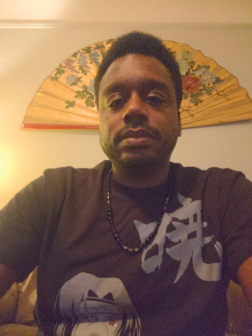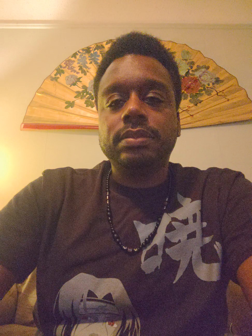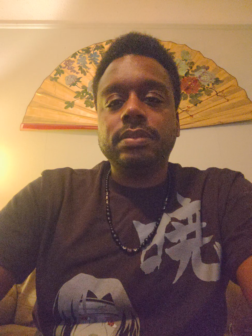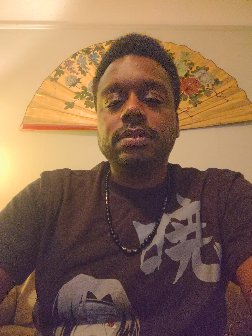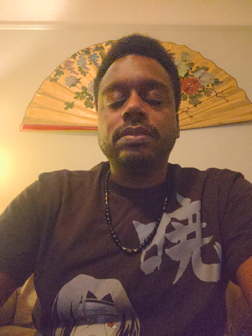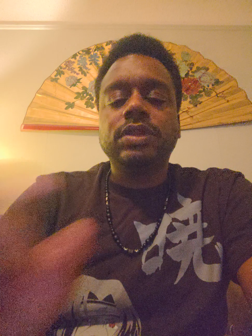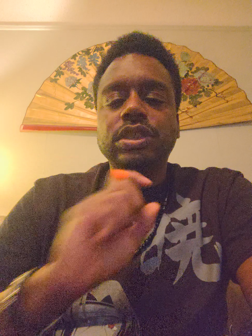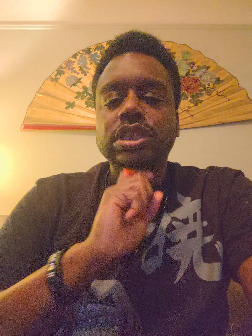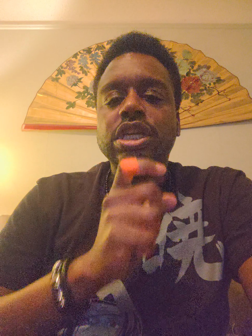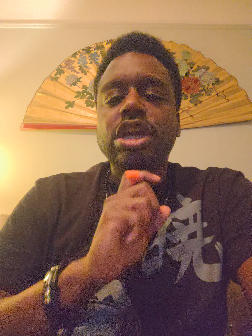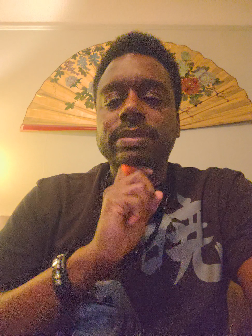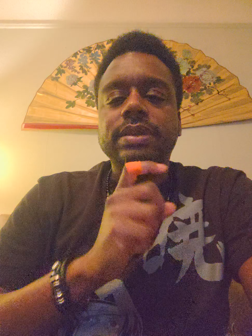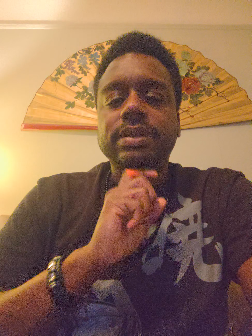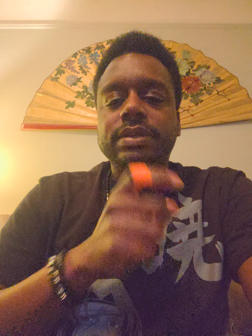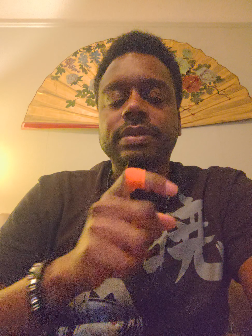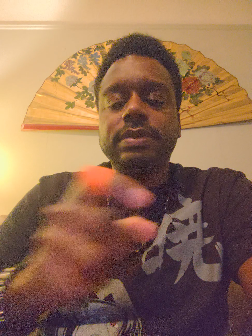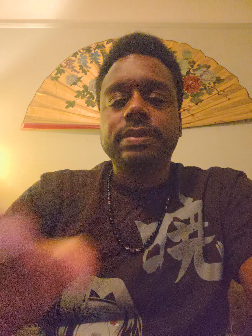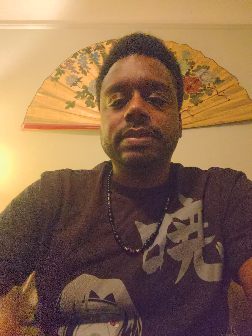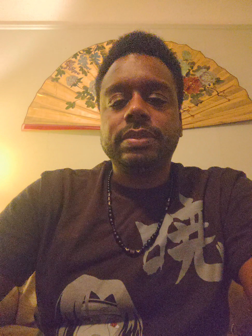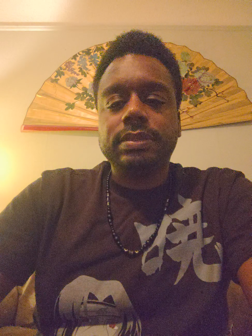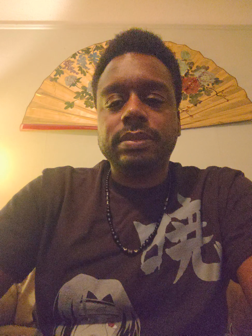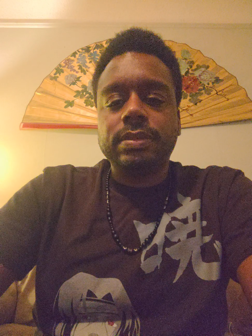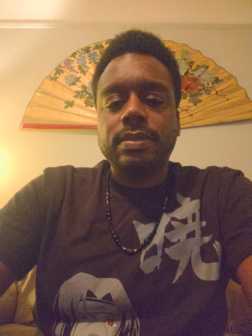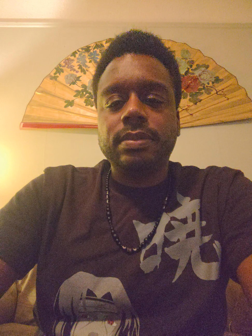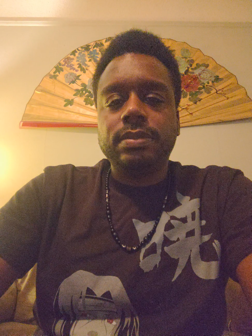garbage